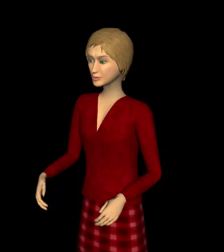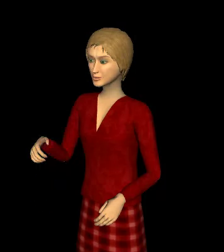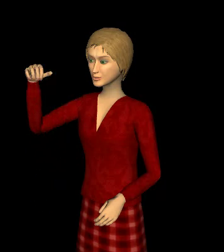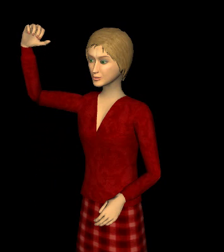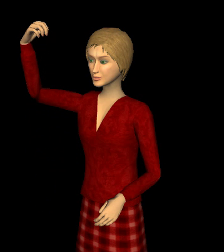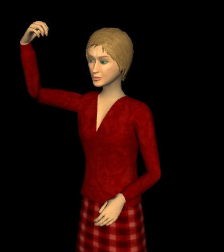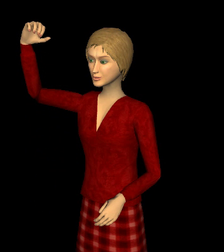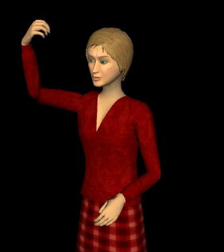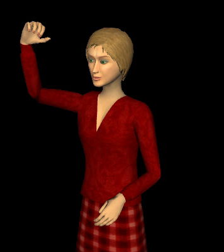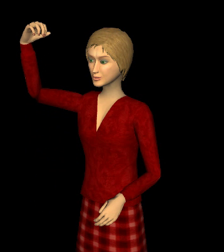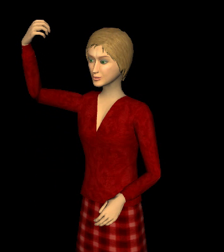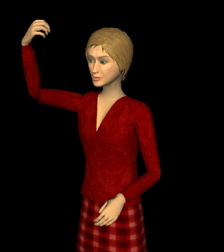شمس